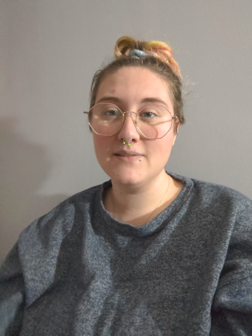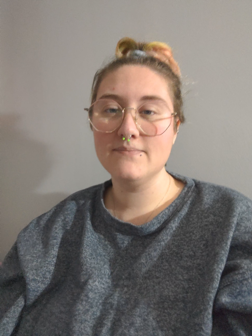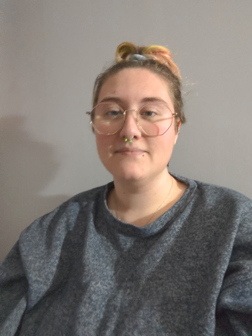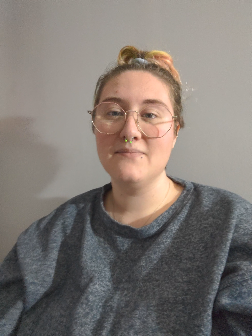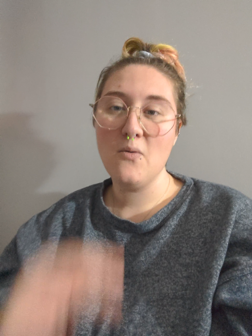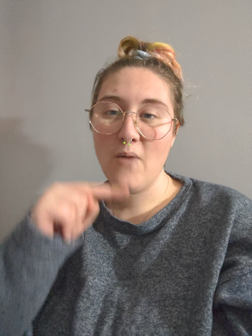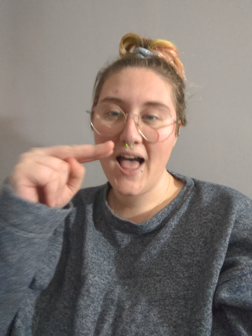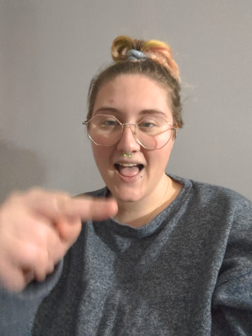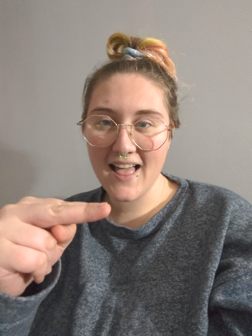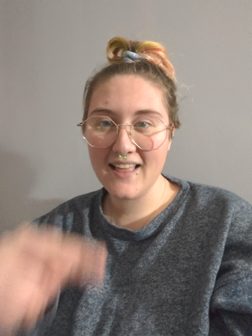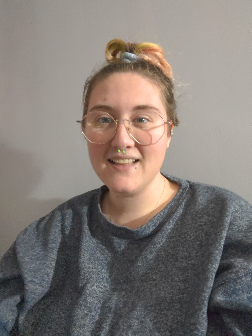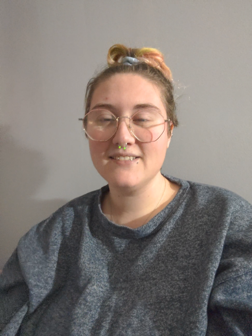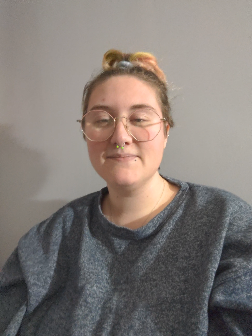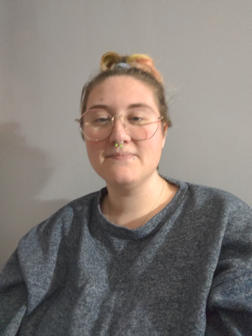ride